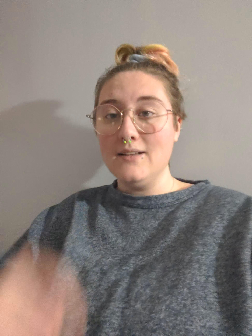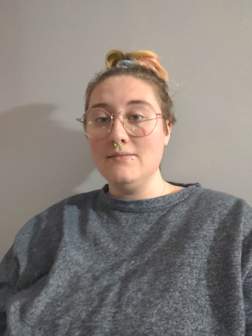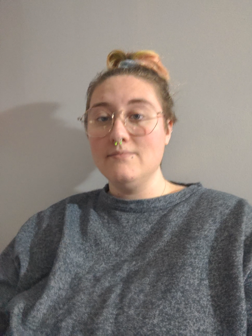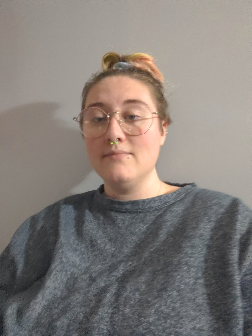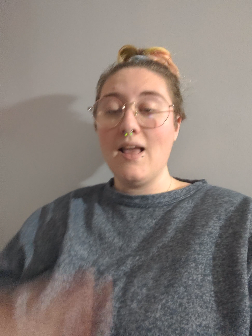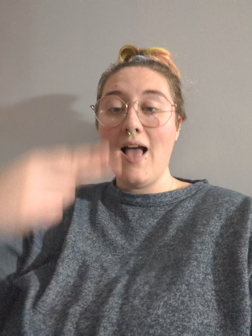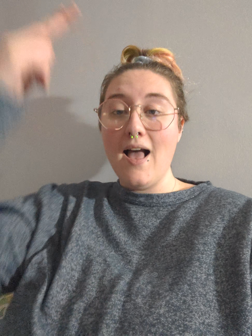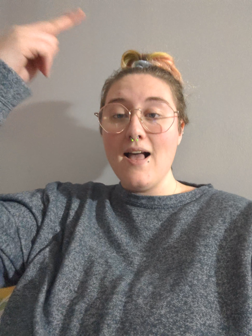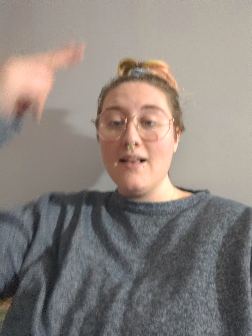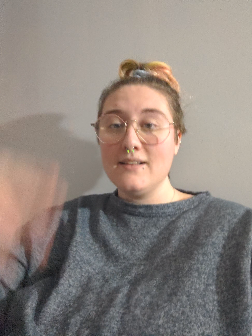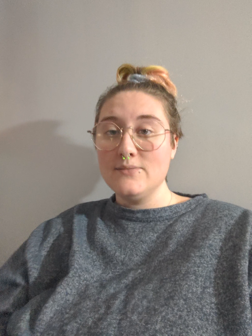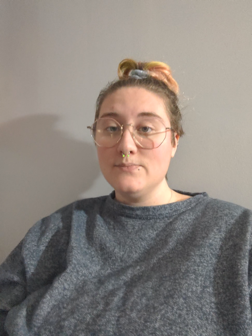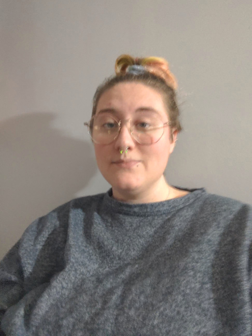high